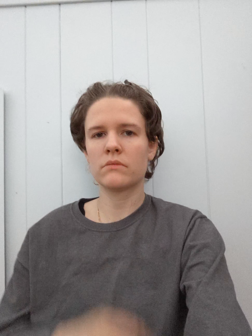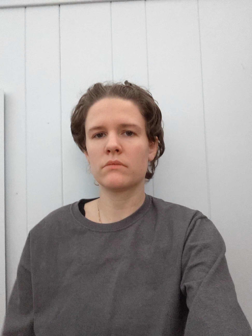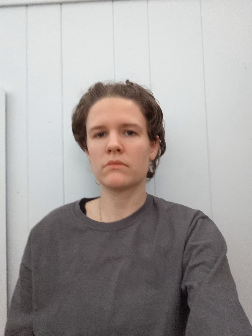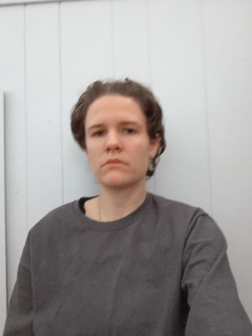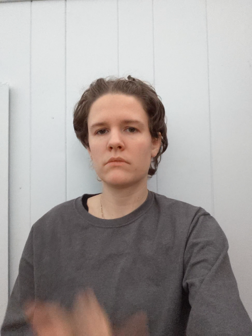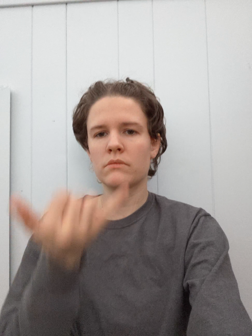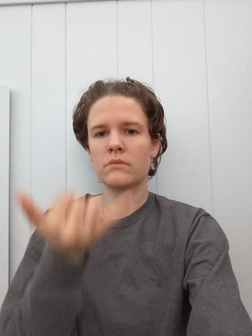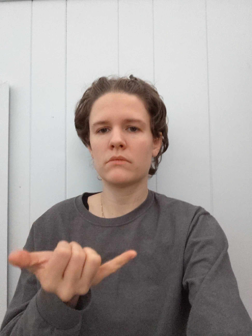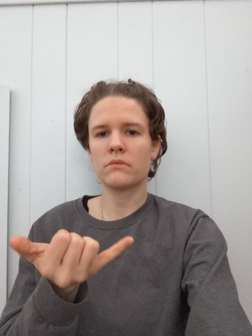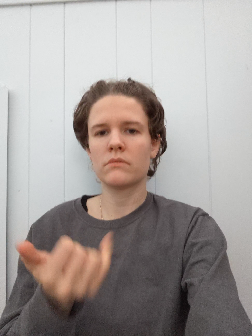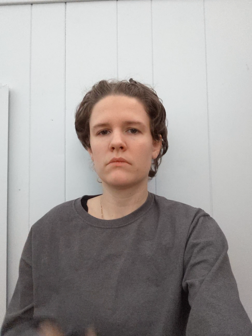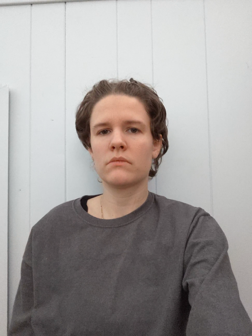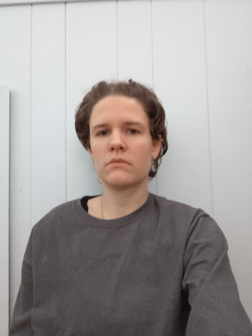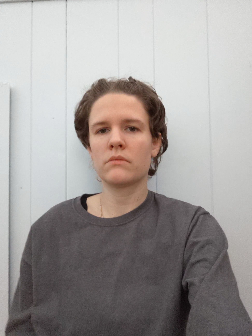now